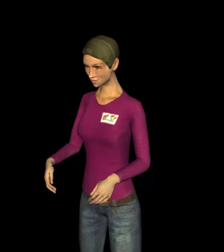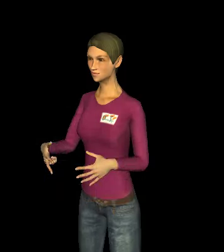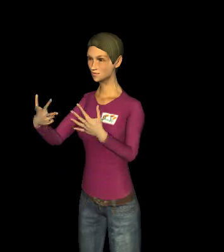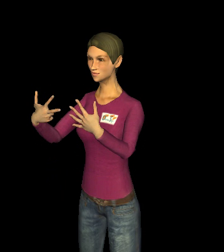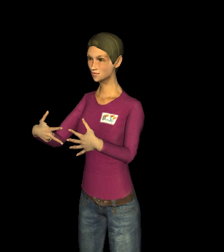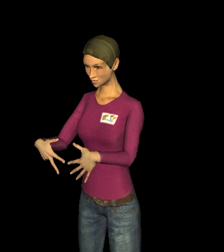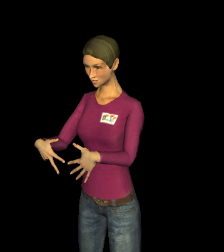18